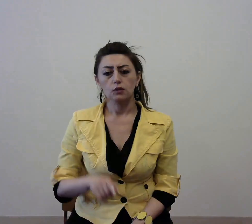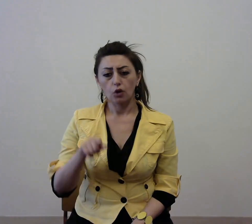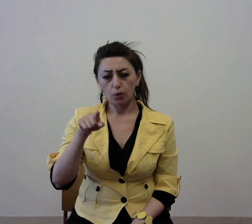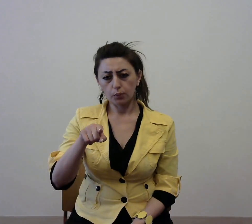bu